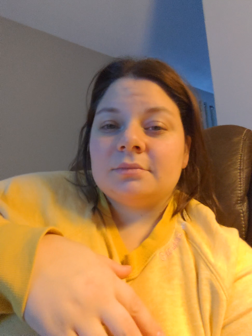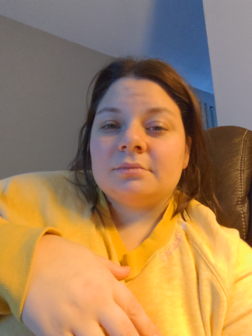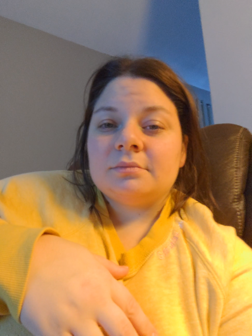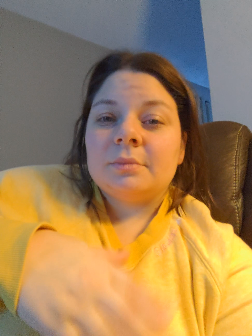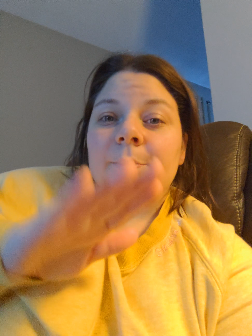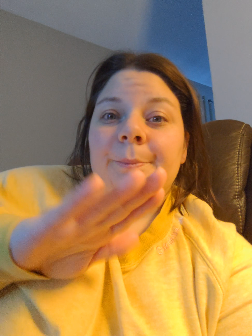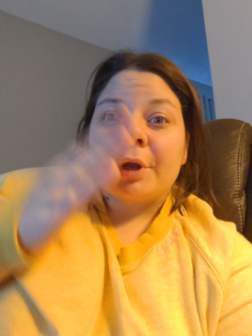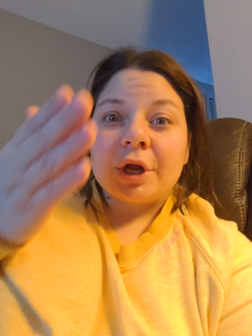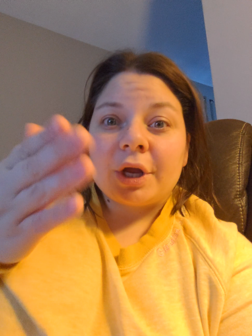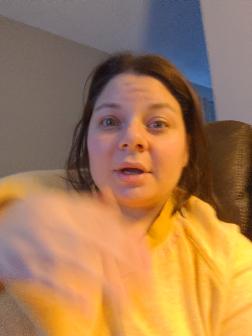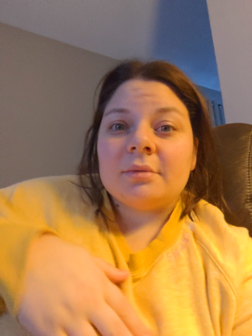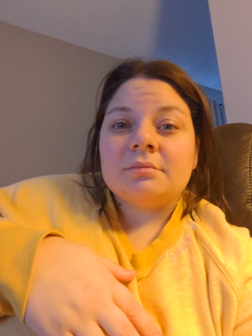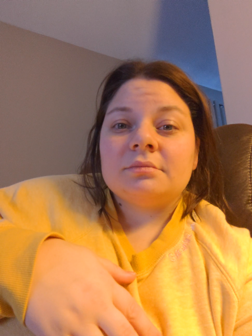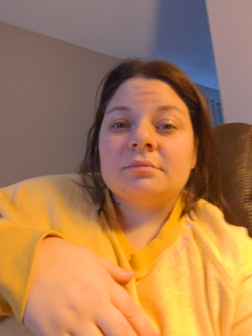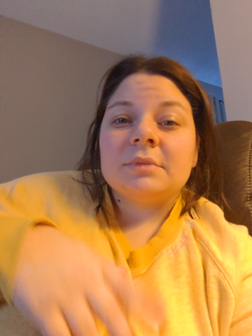book